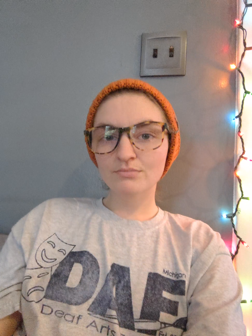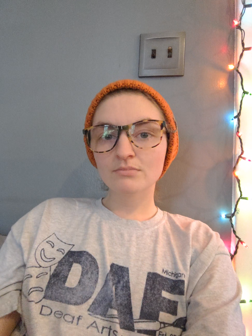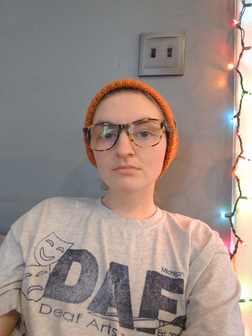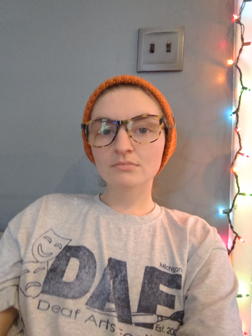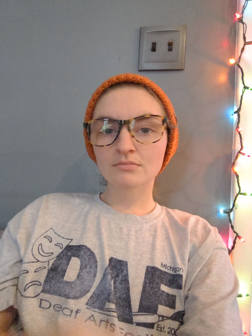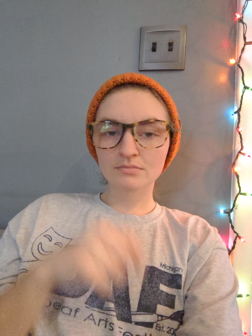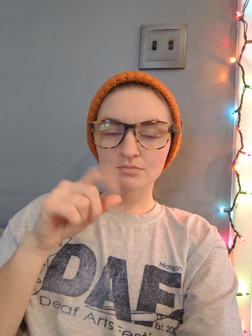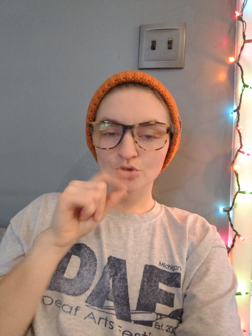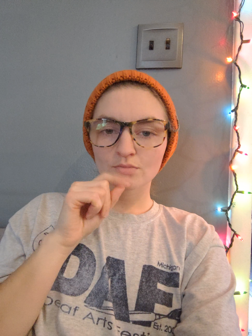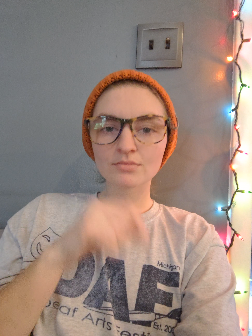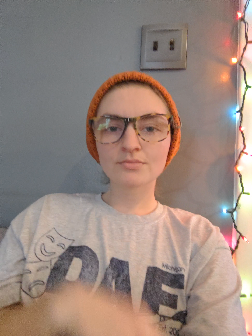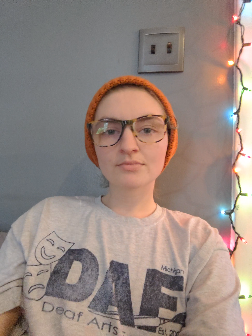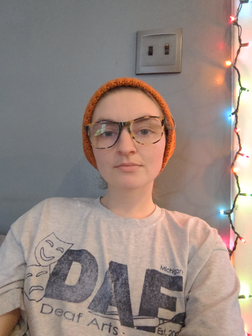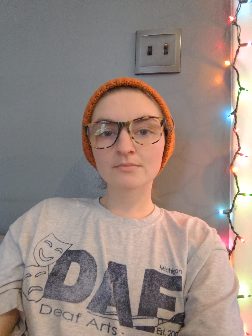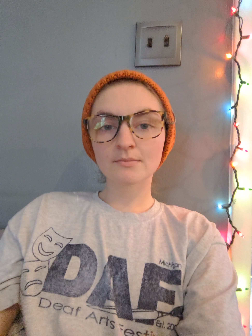hen